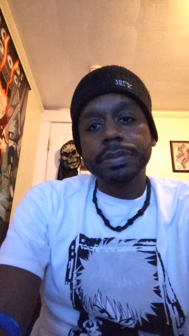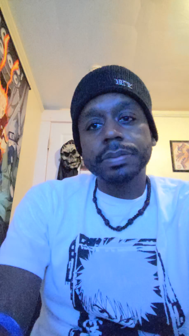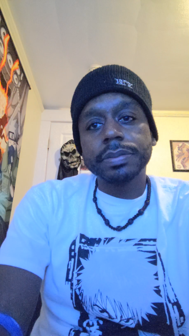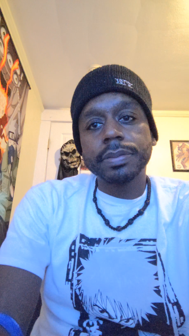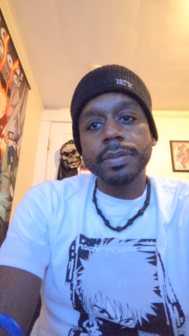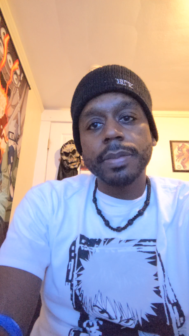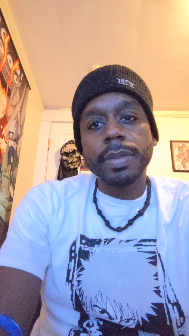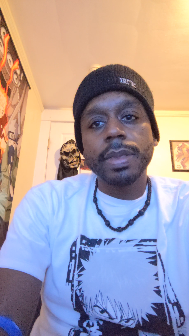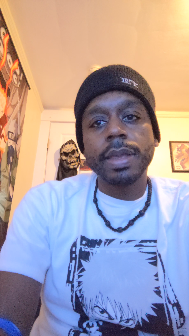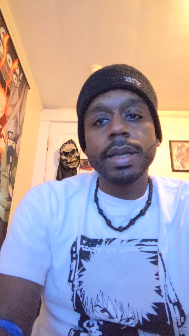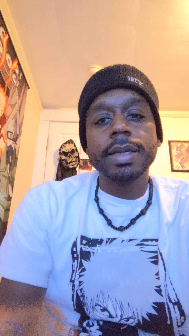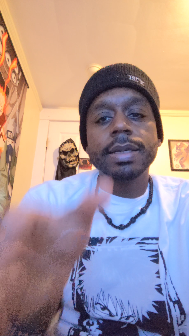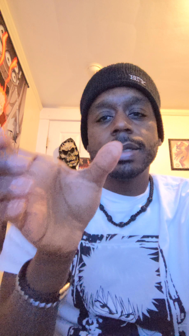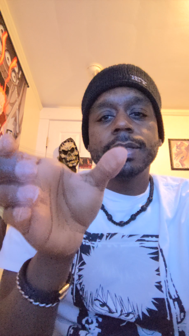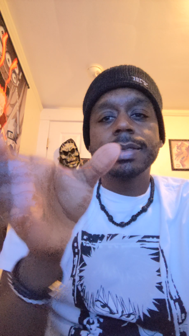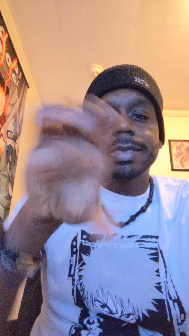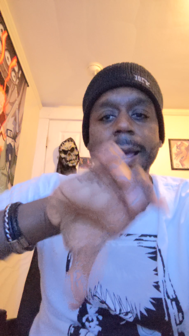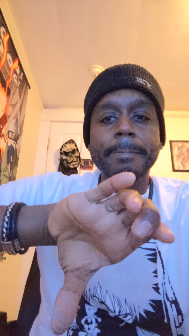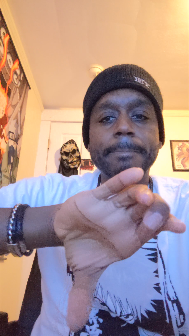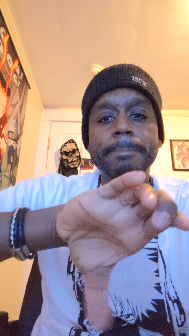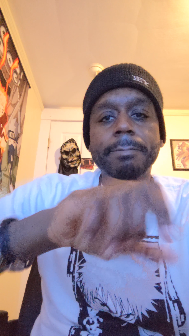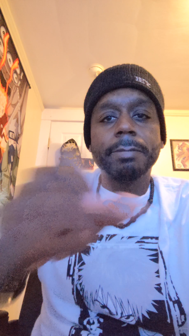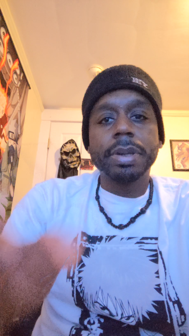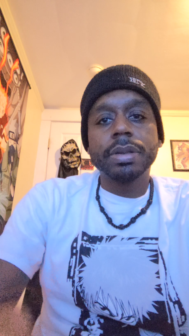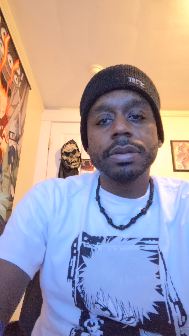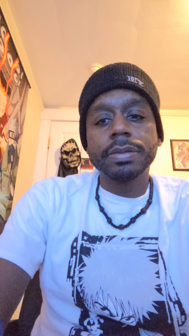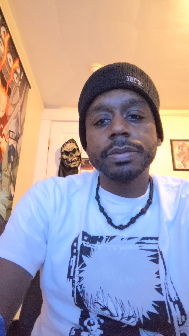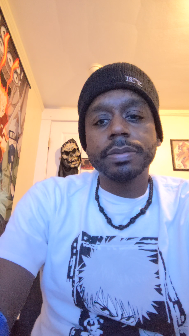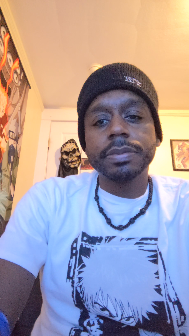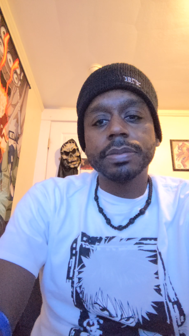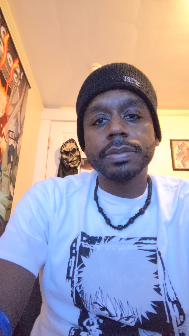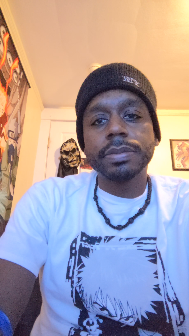dump